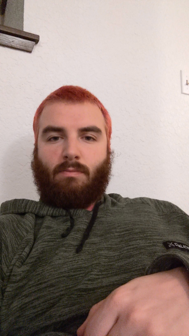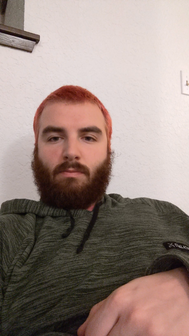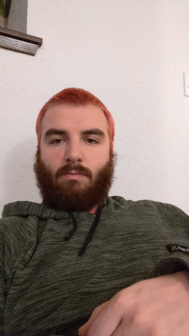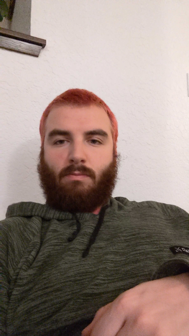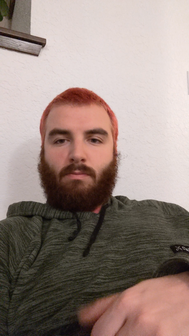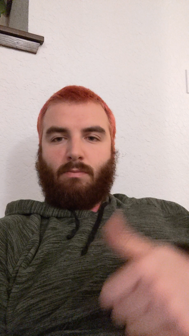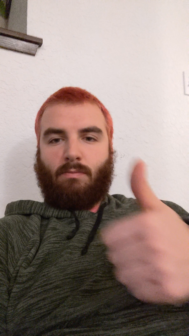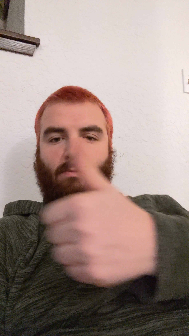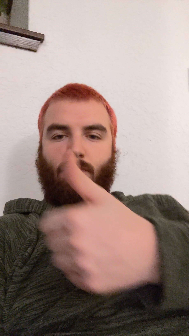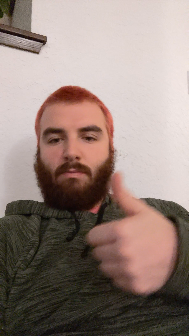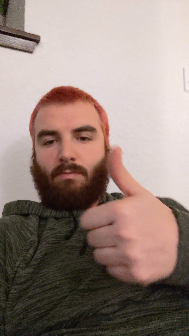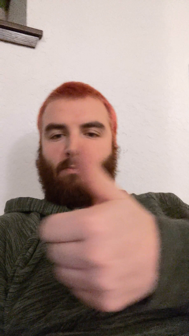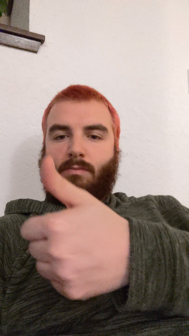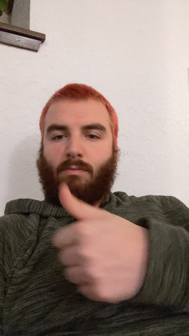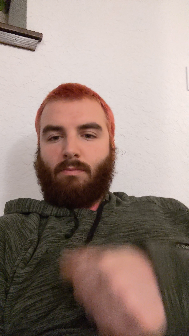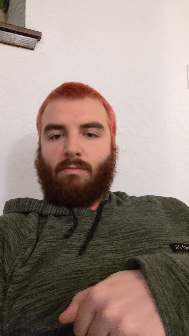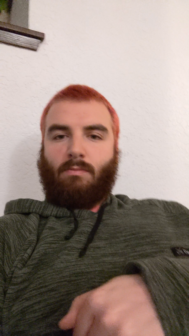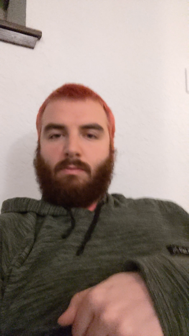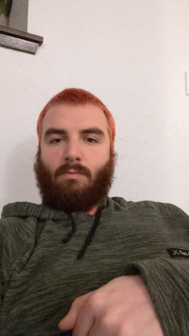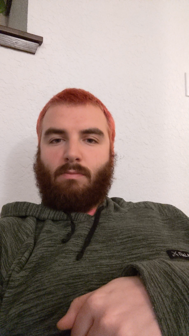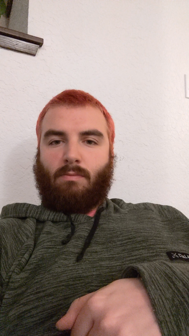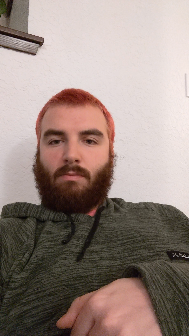basement